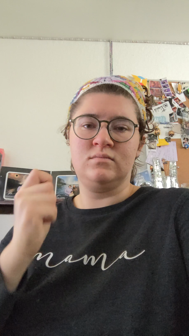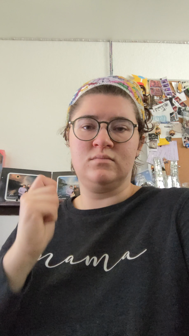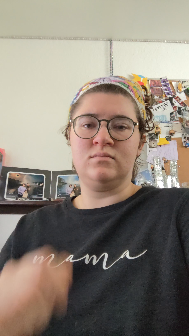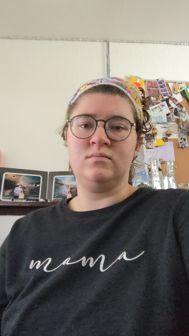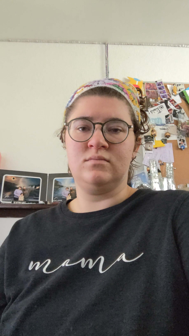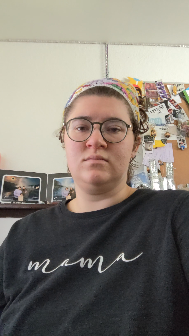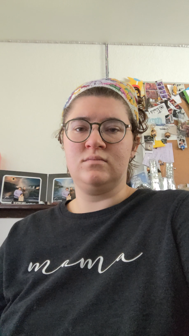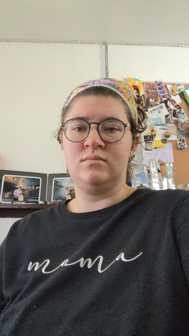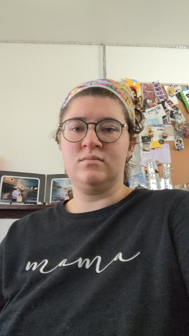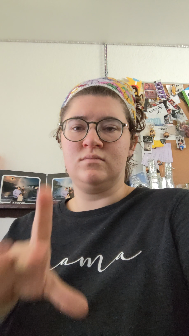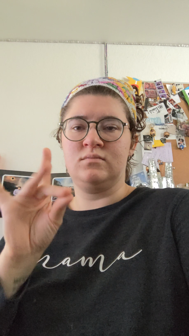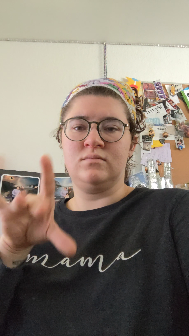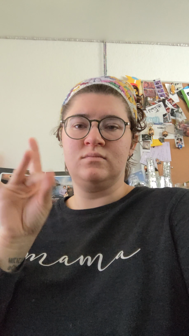choose